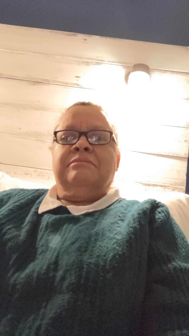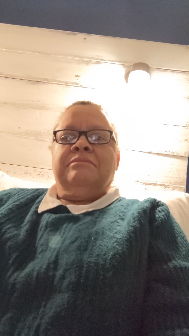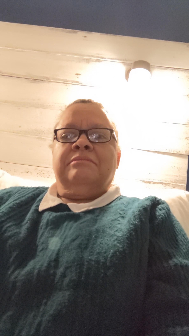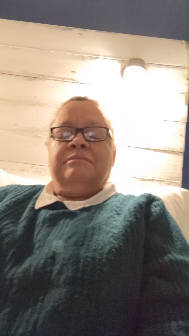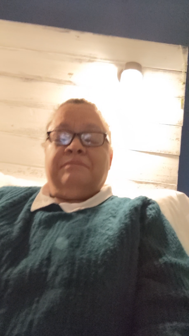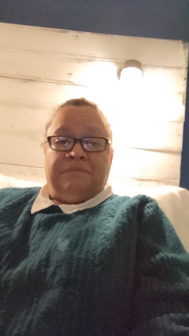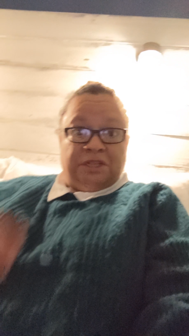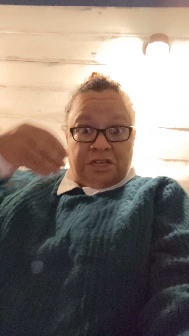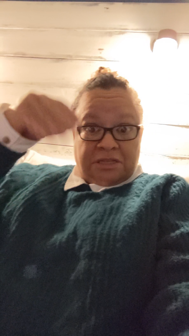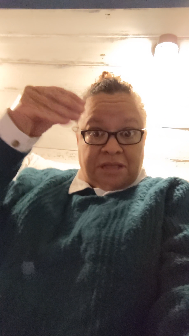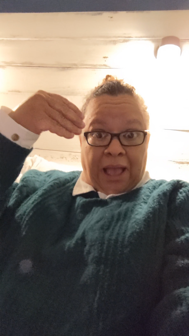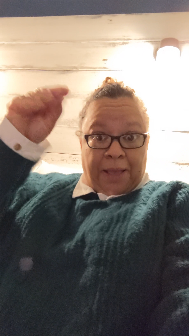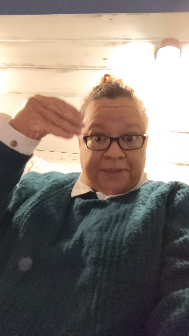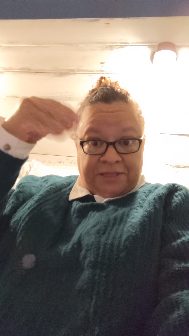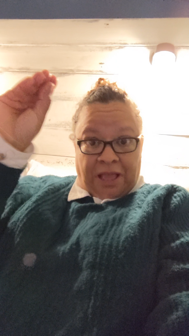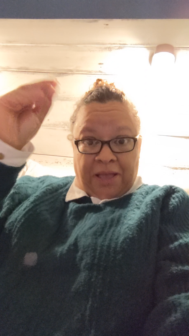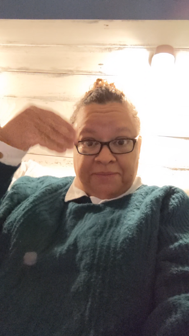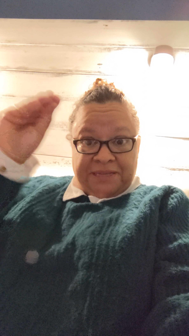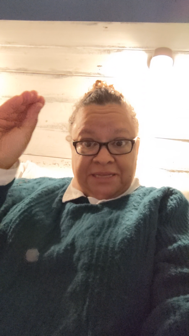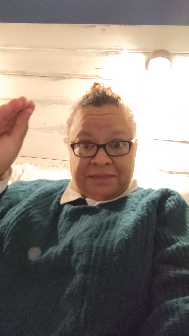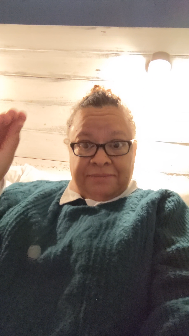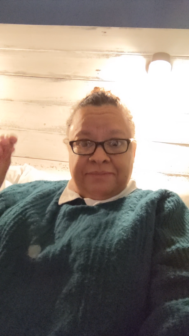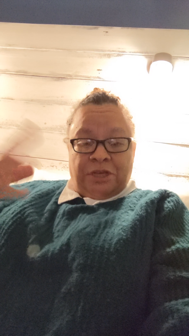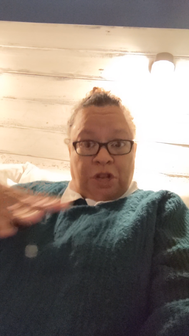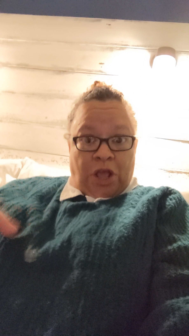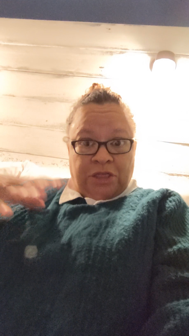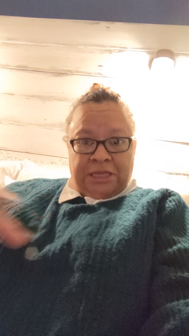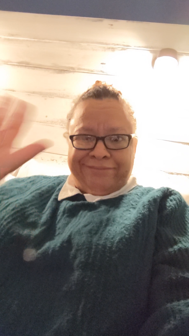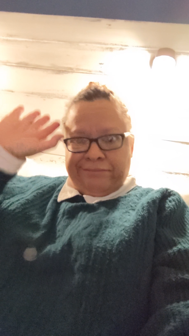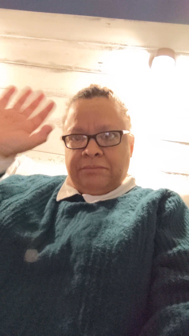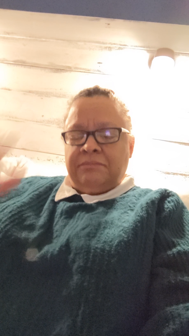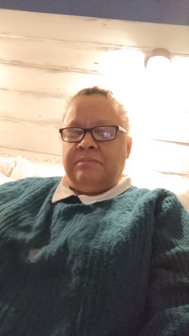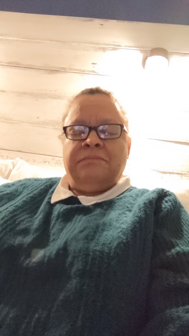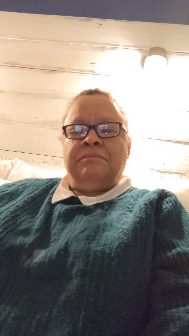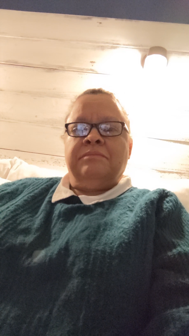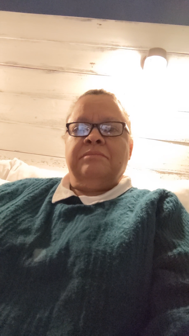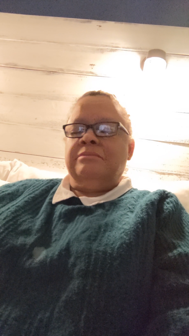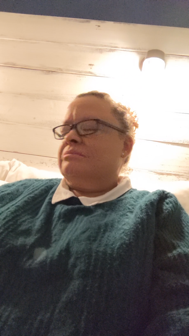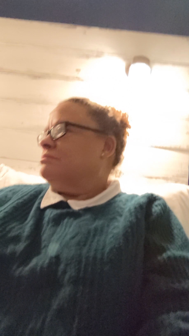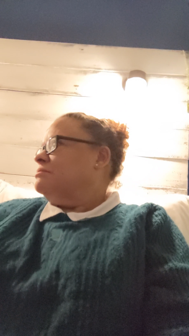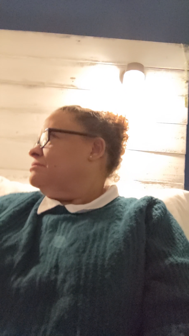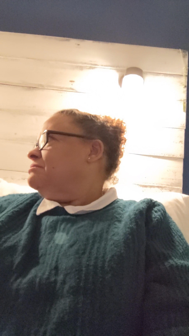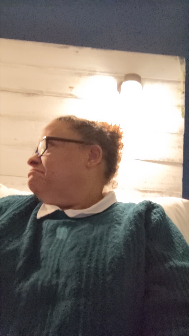shopping